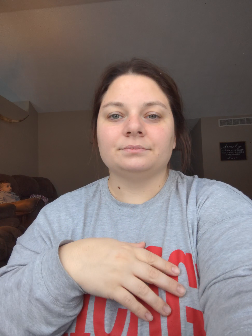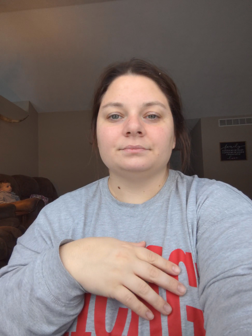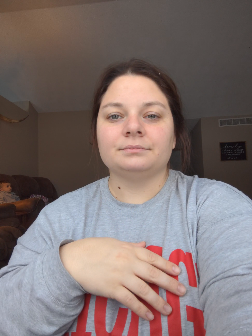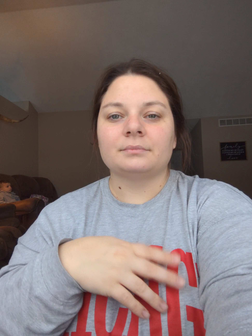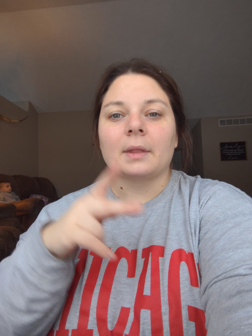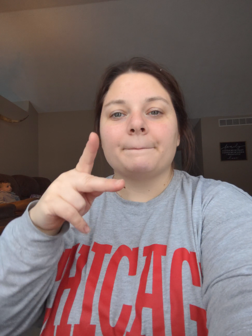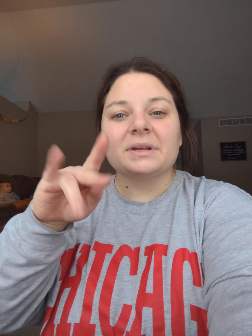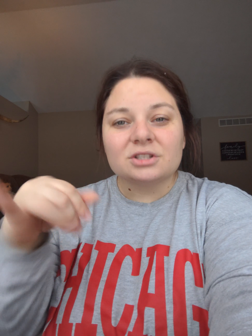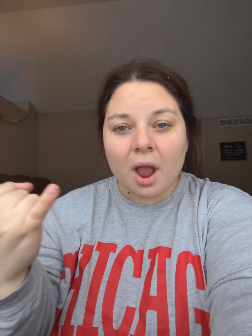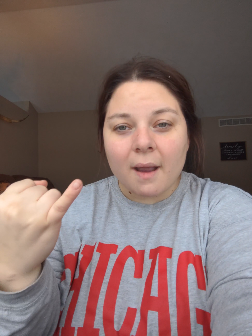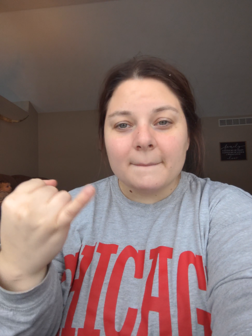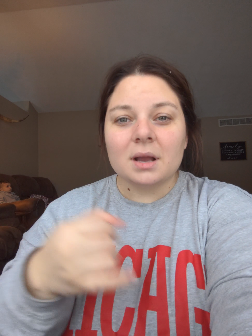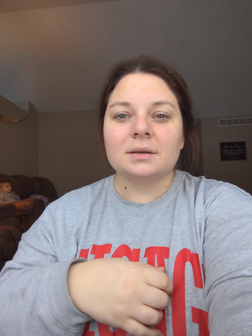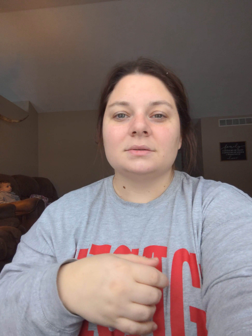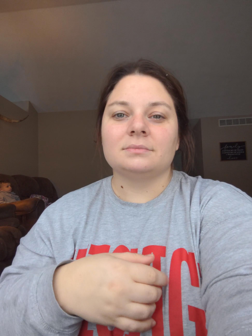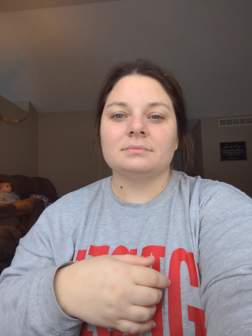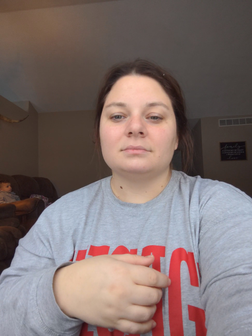pajamas